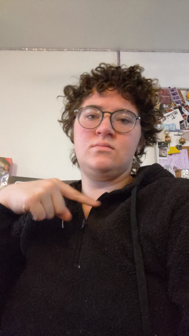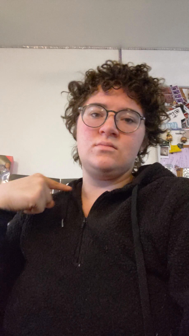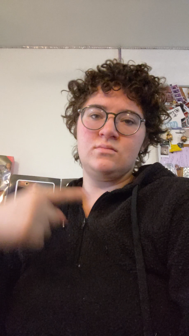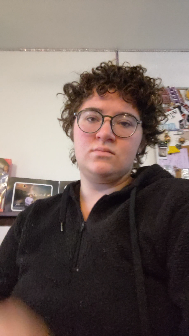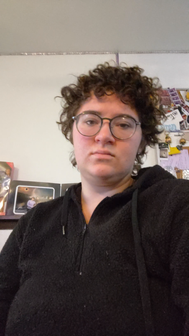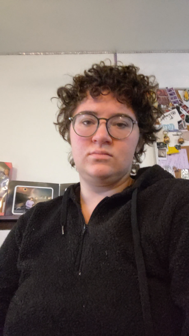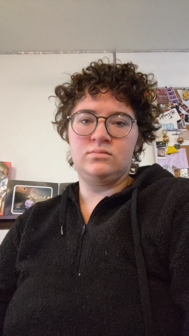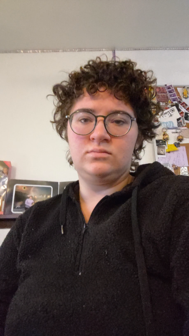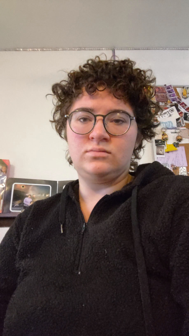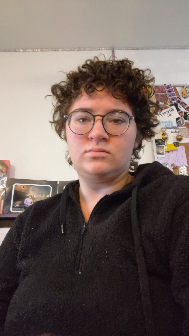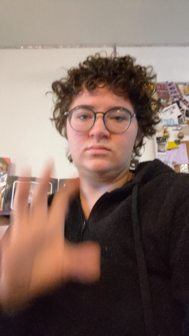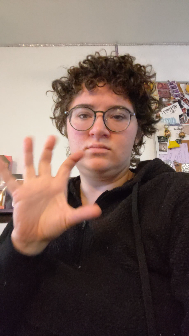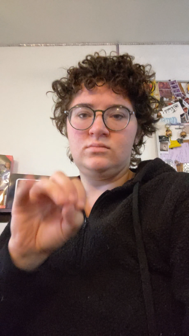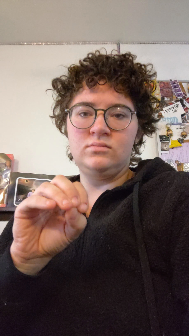bite